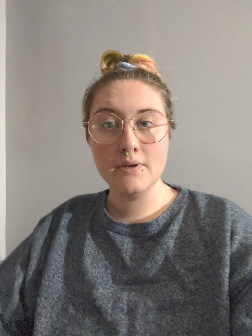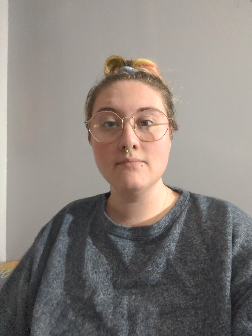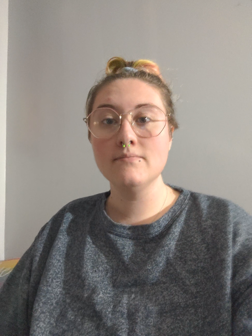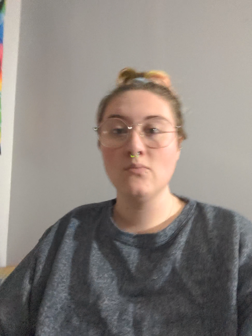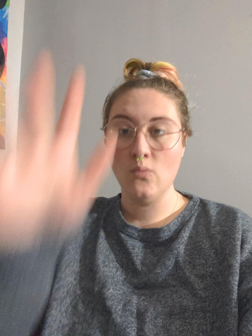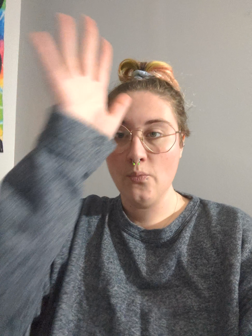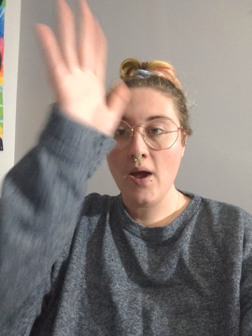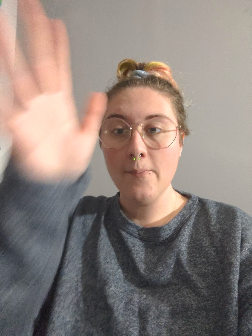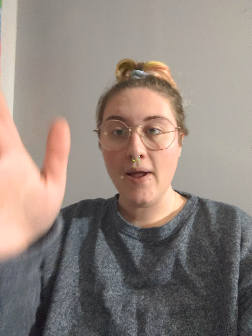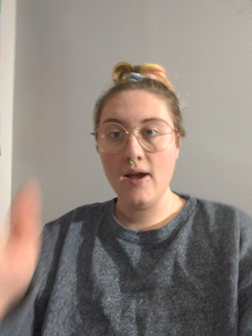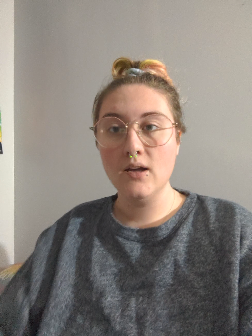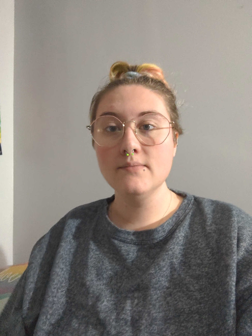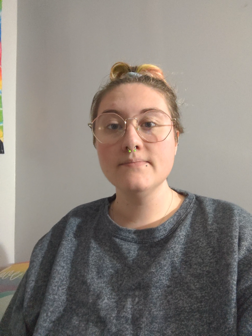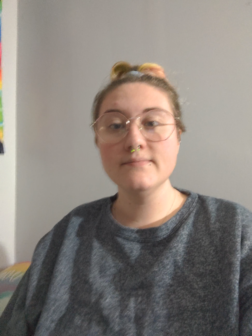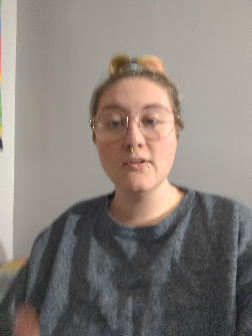grandpa